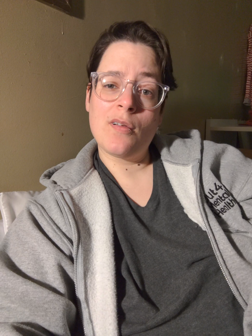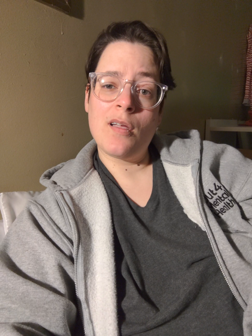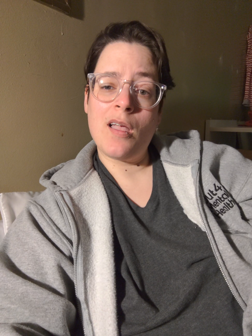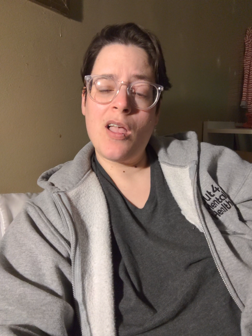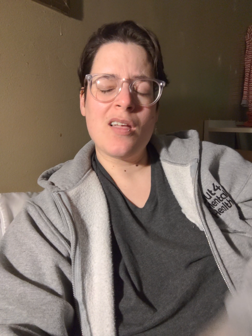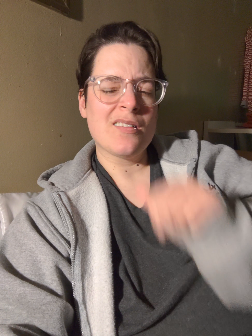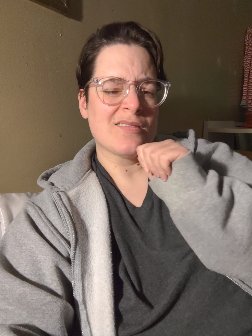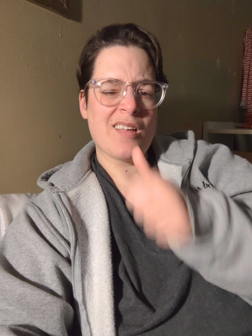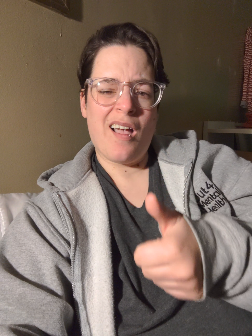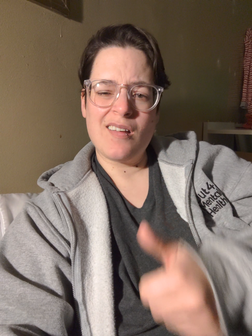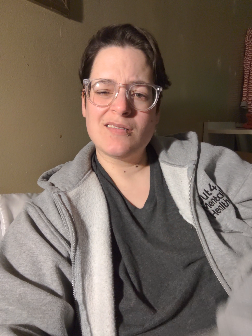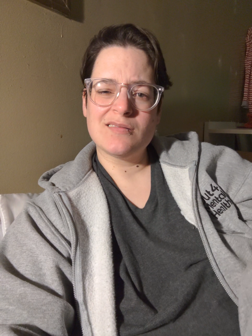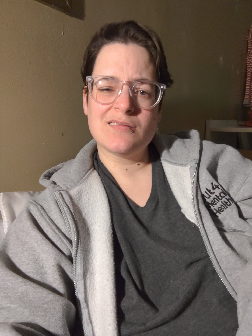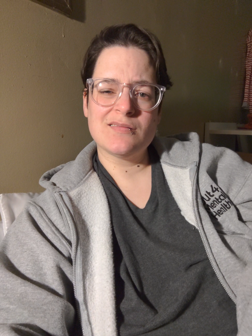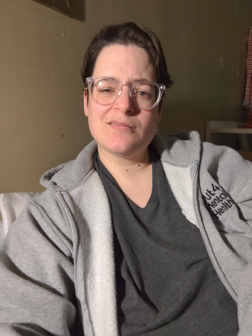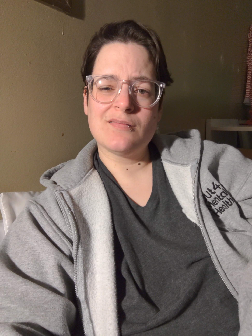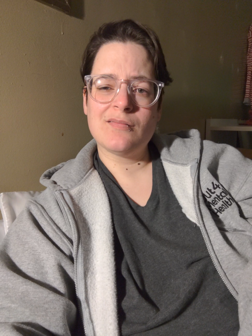not